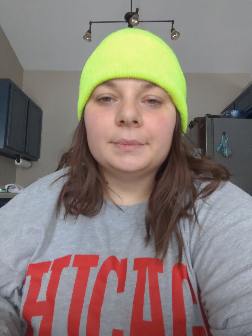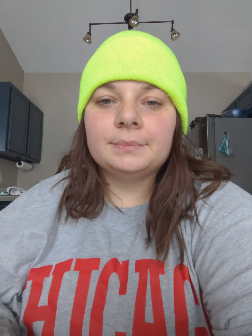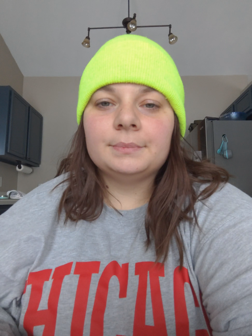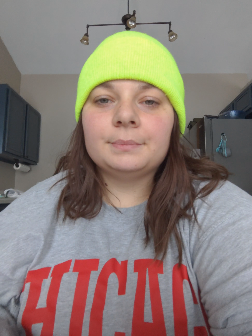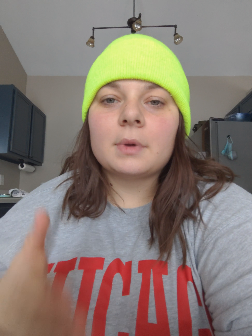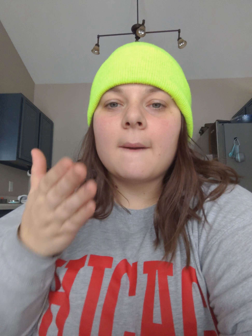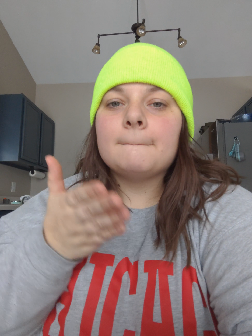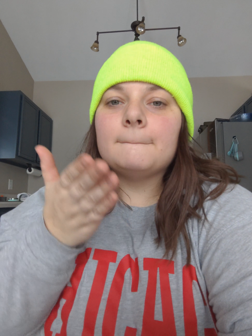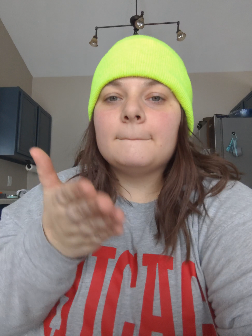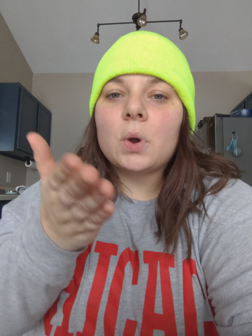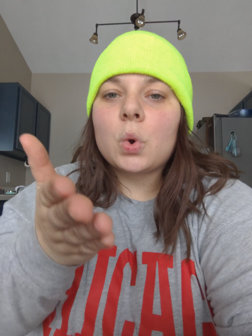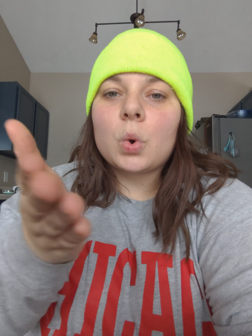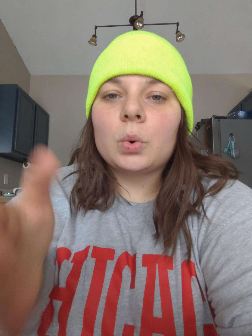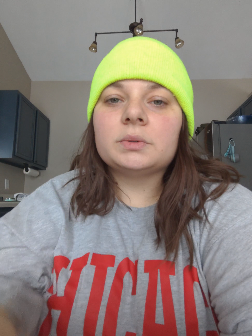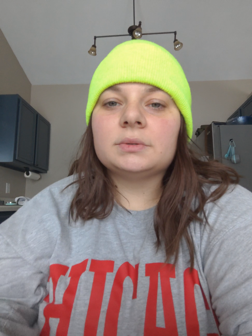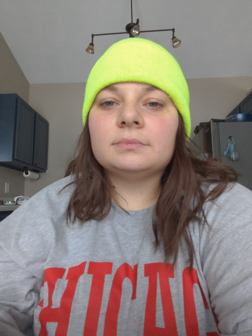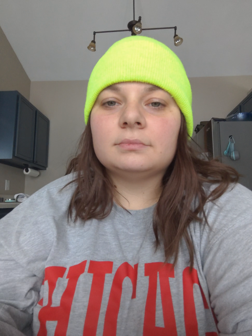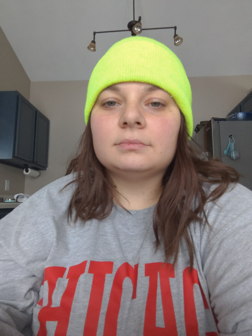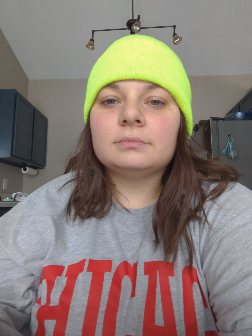boat